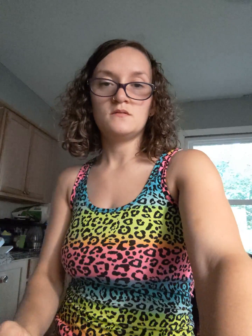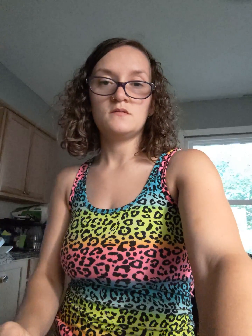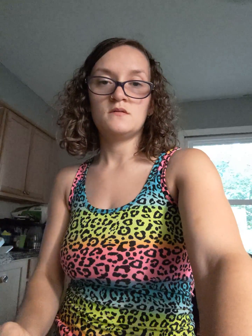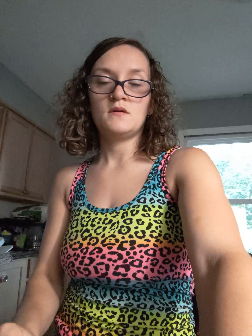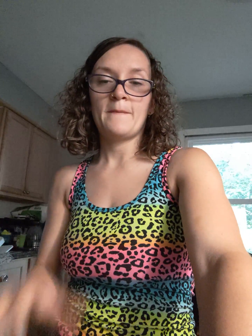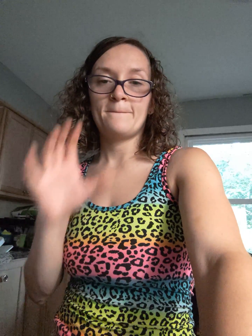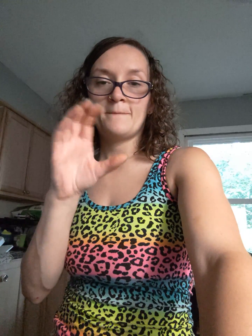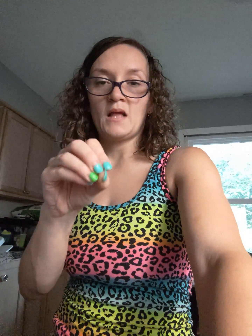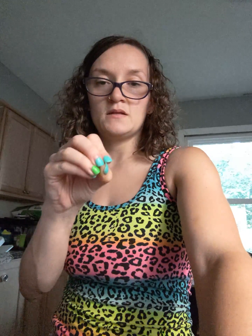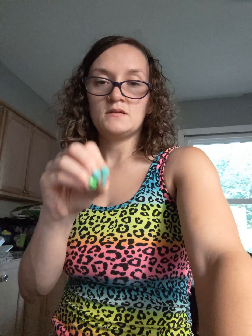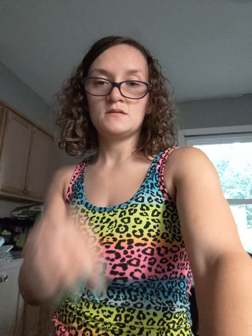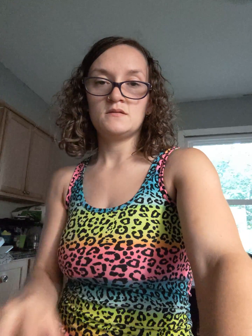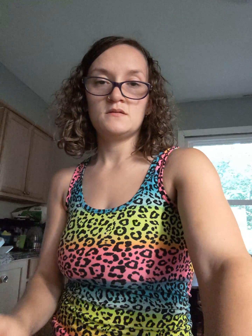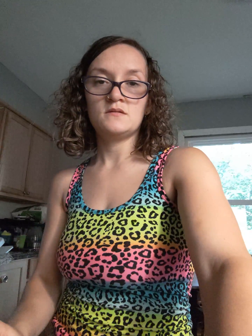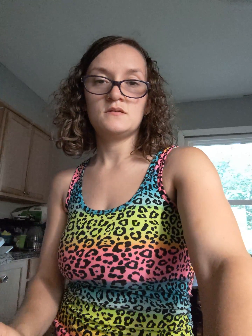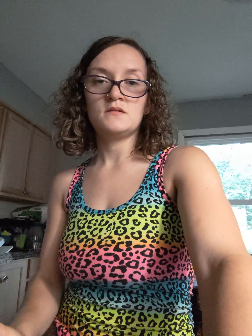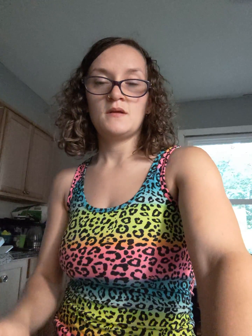bite